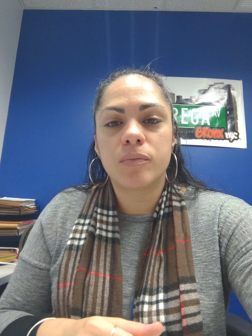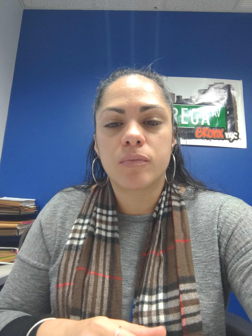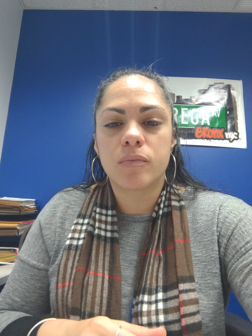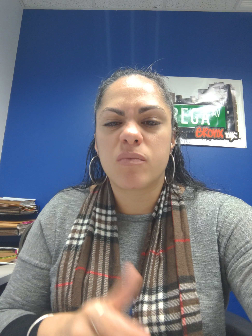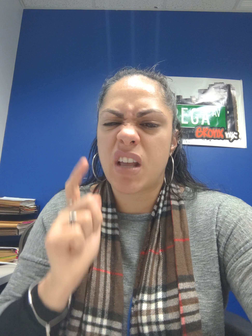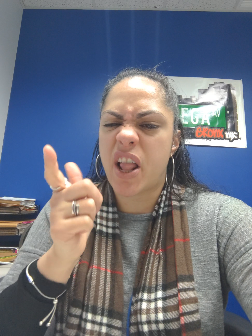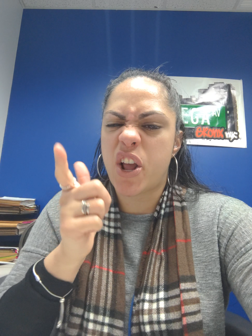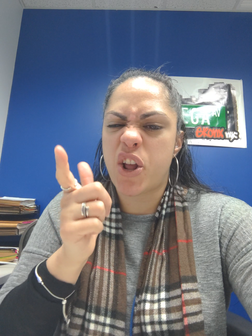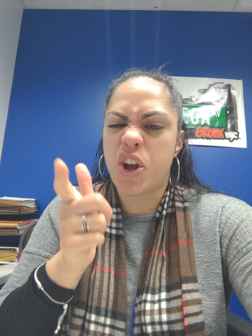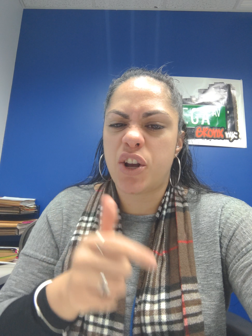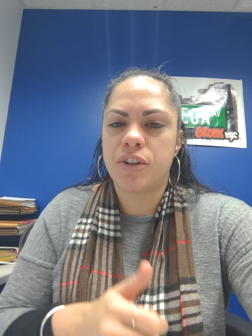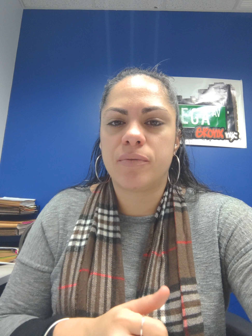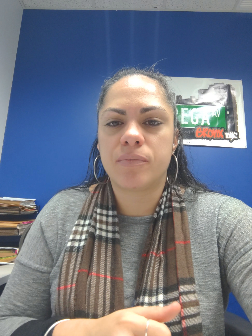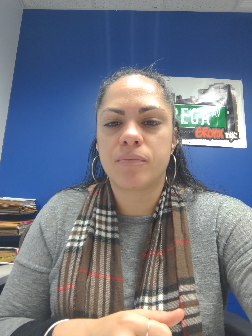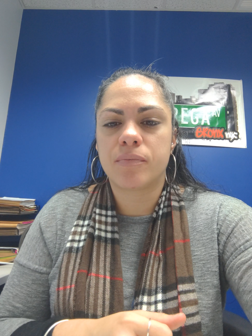later